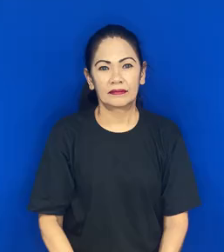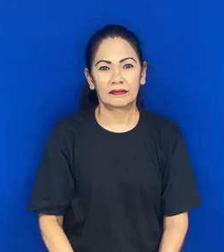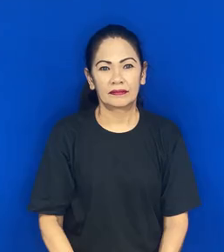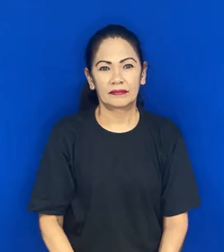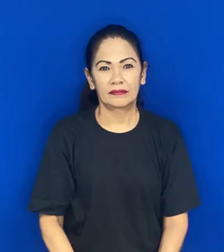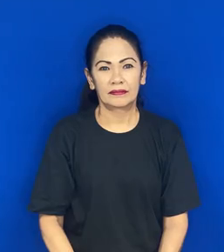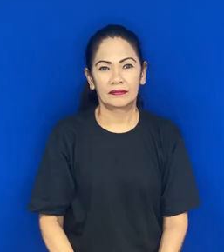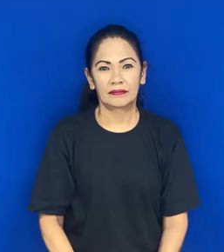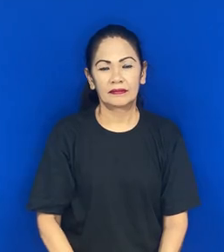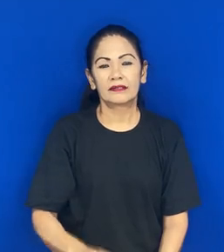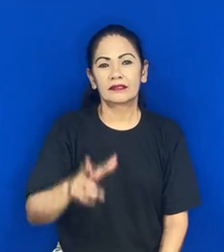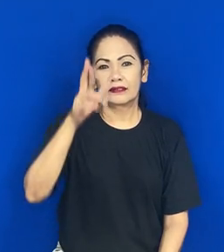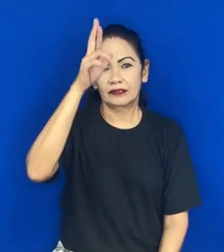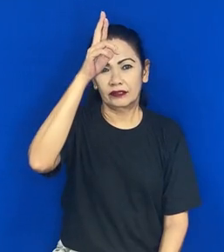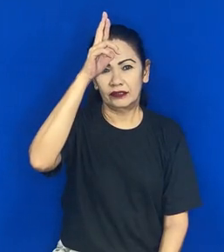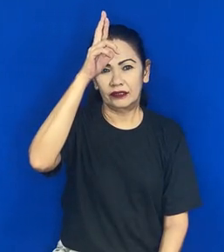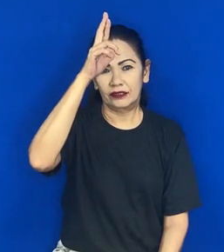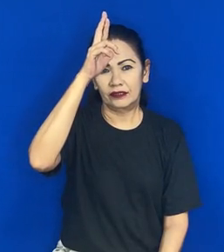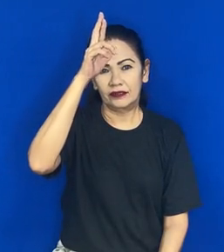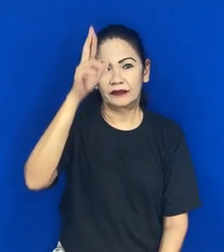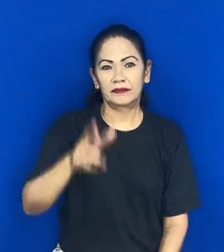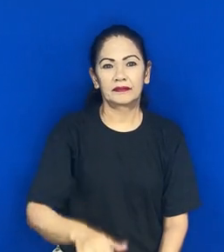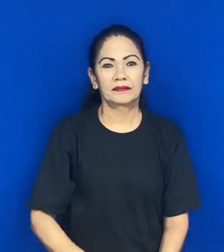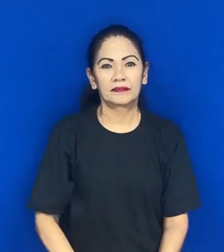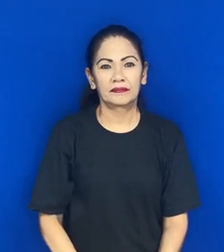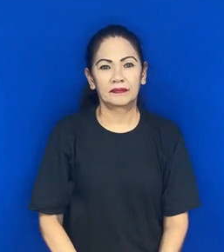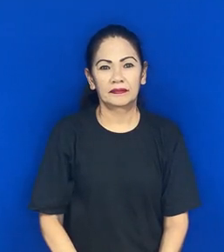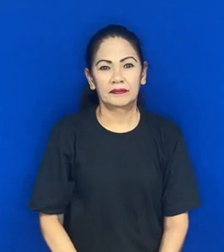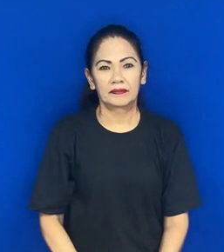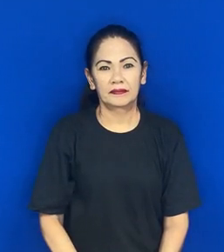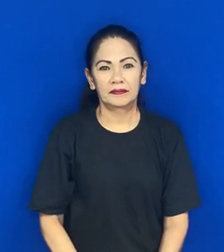chicken